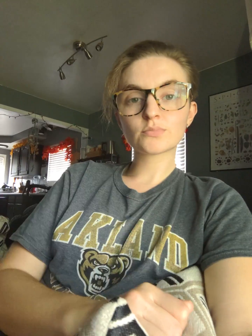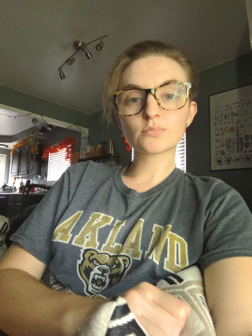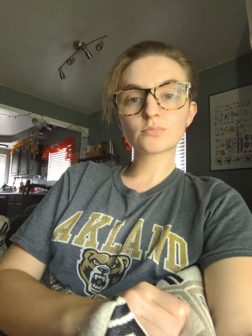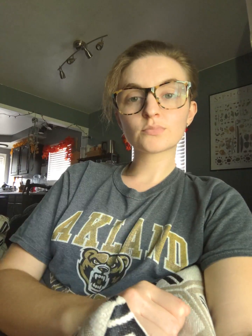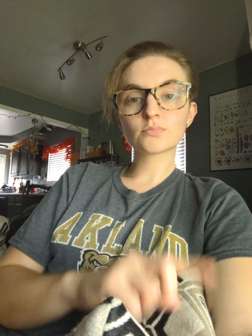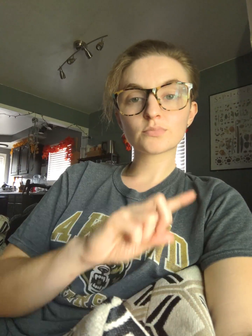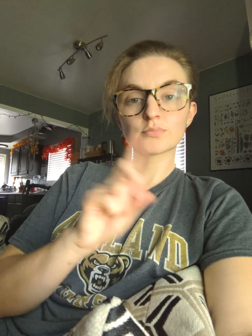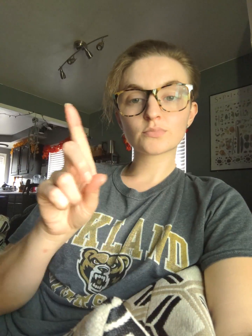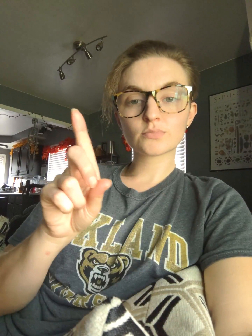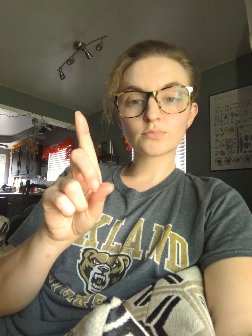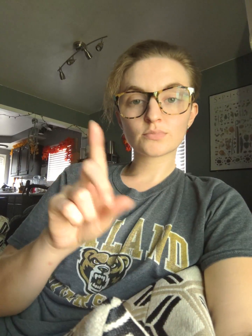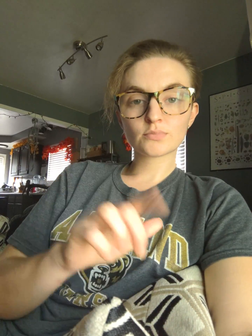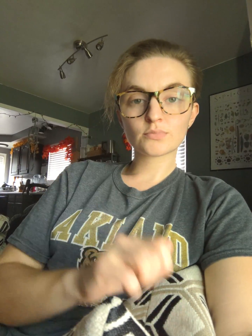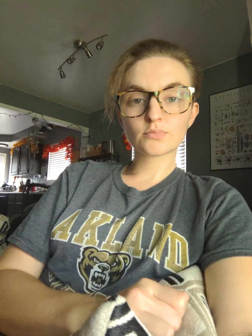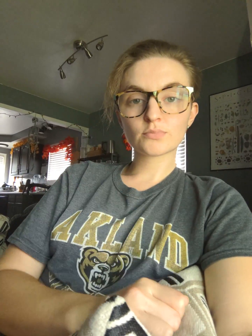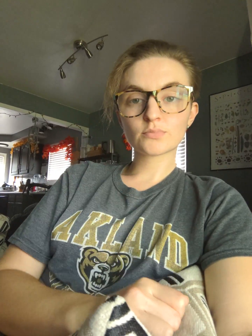but